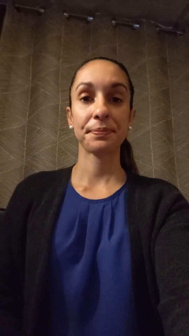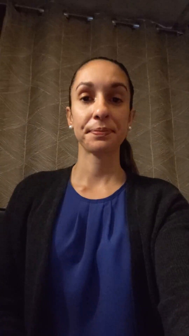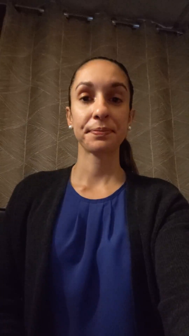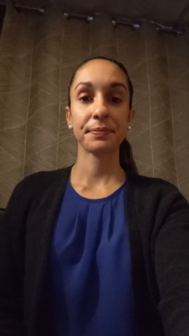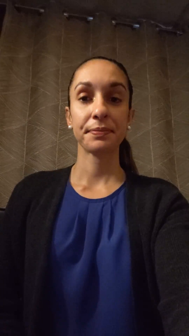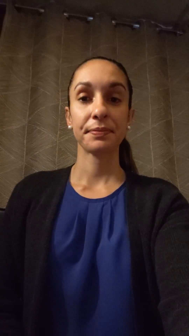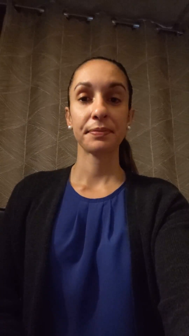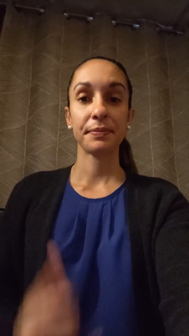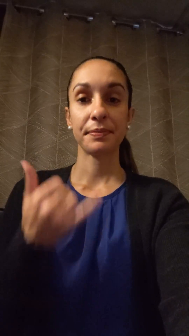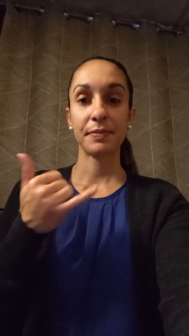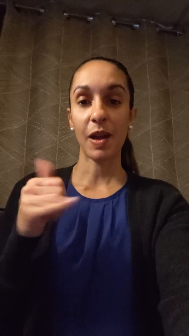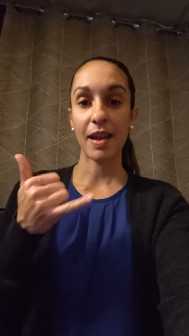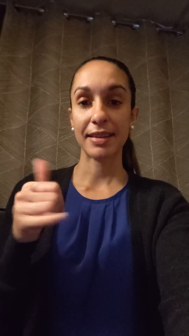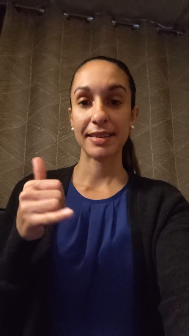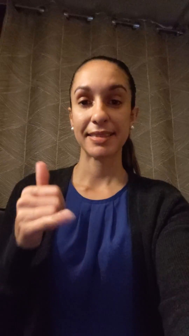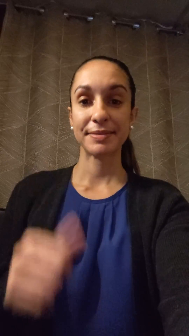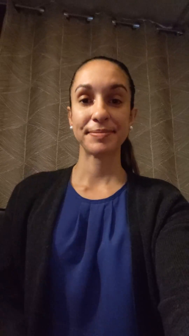party